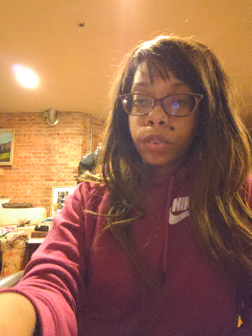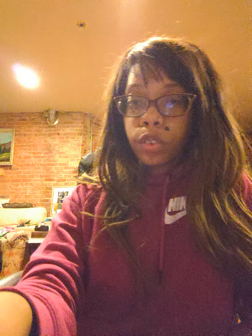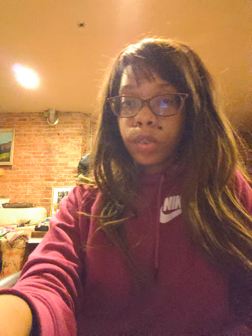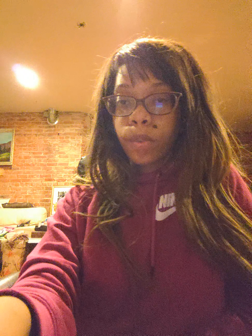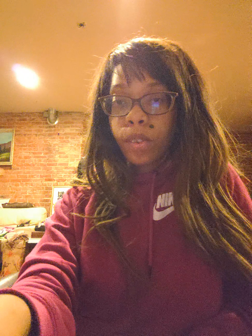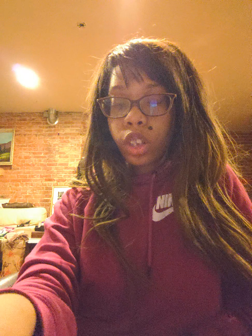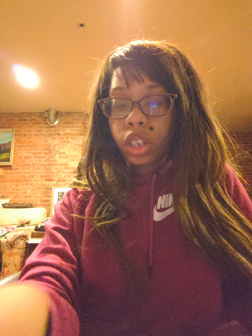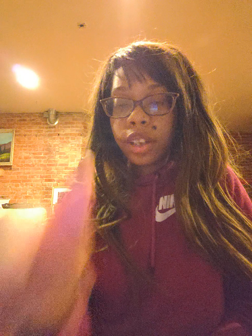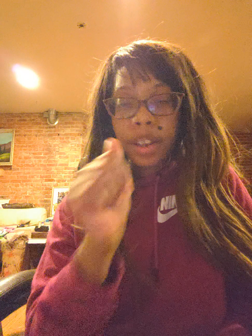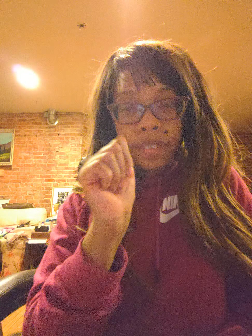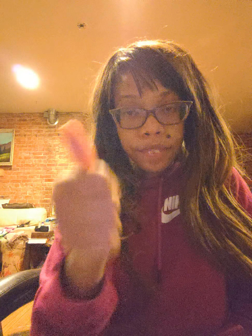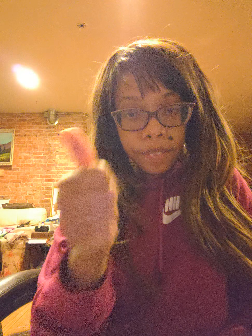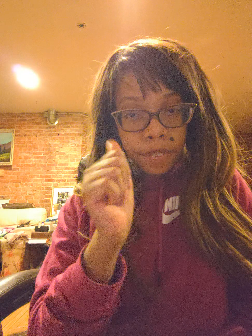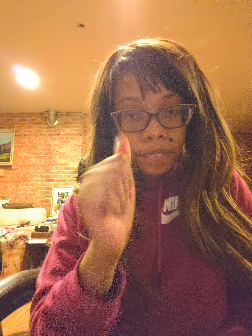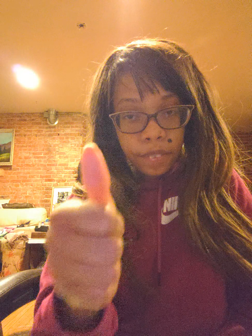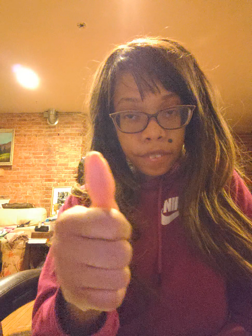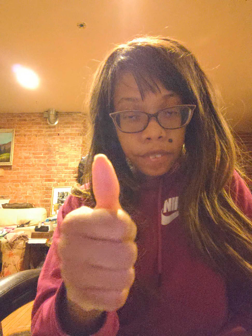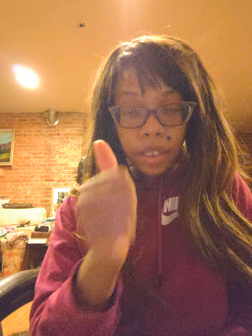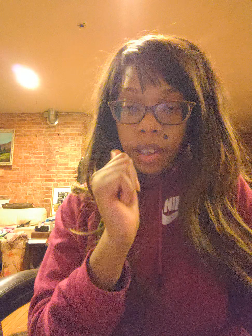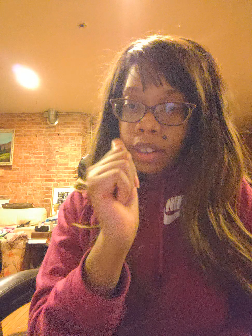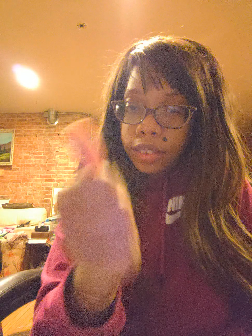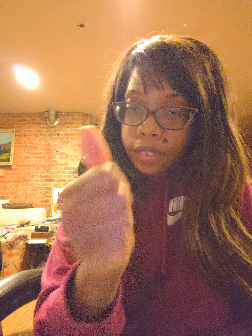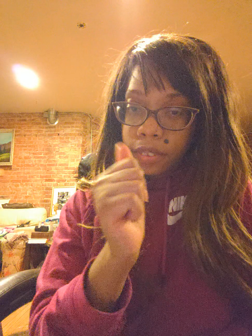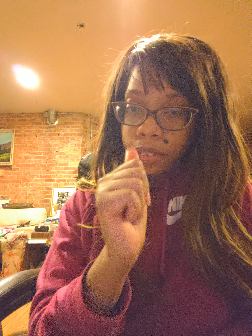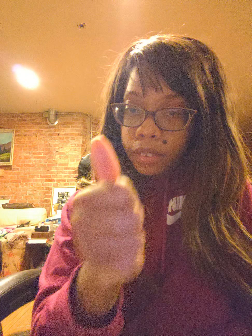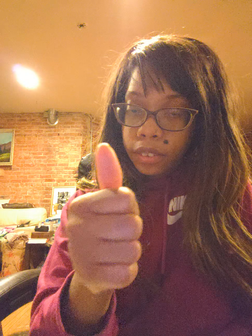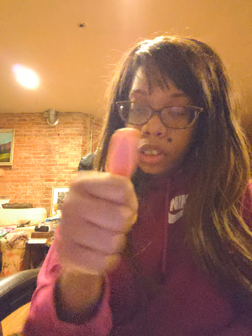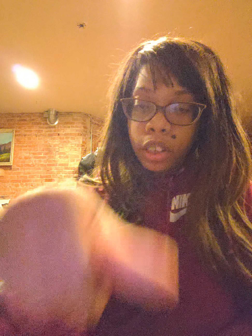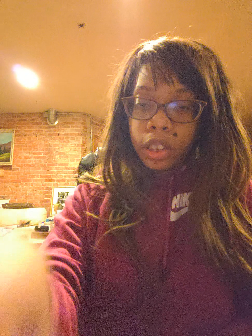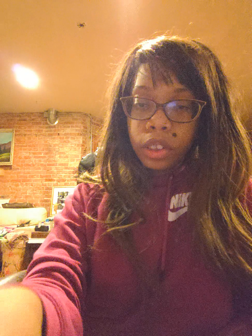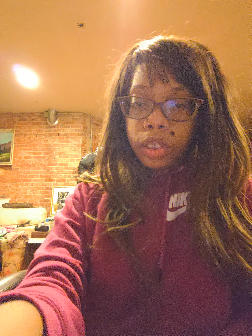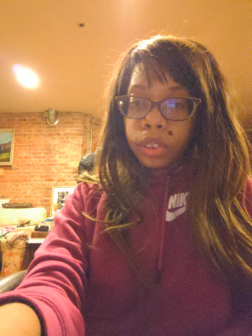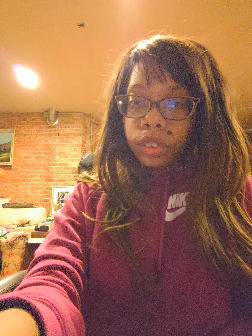yourself